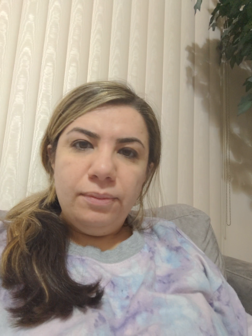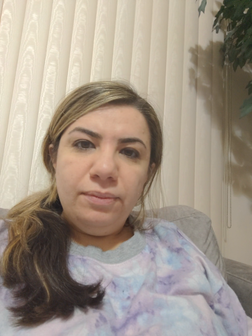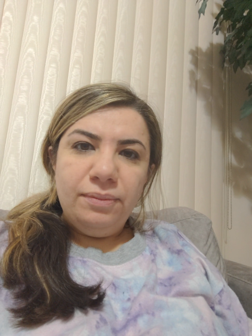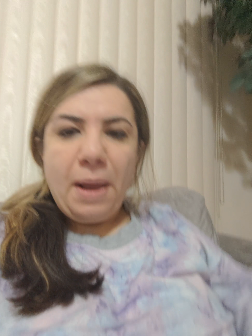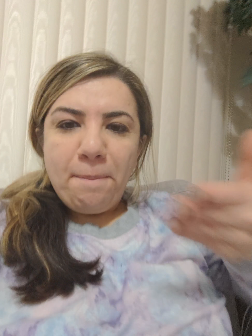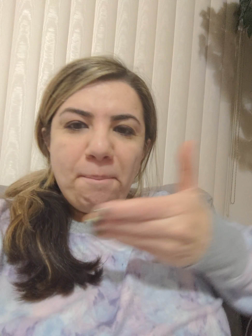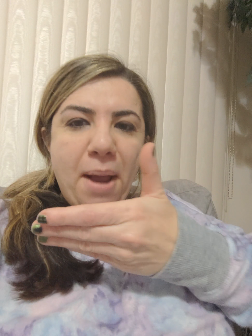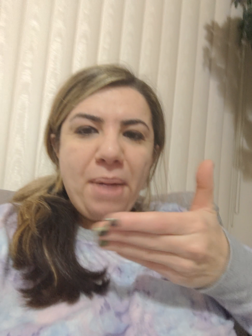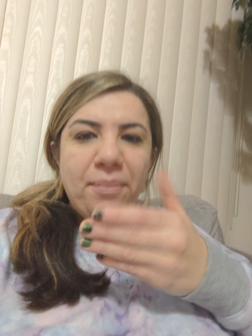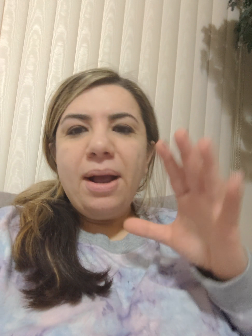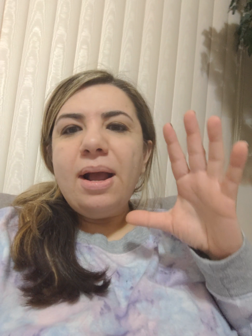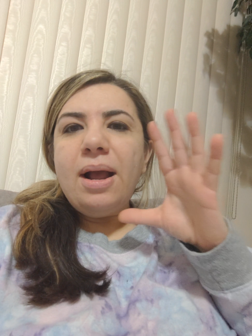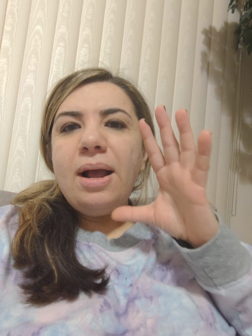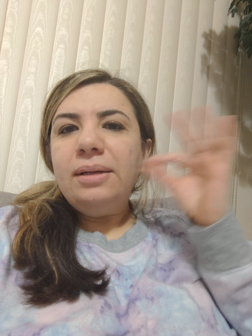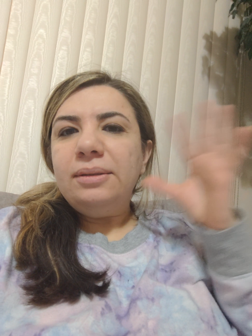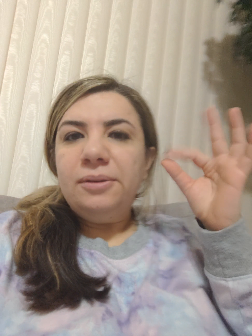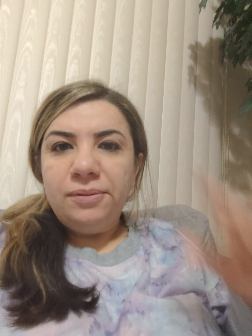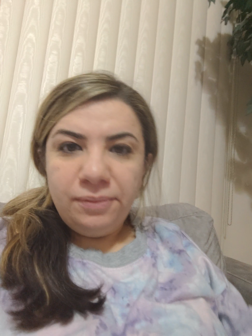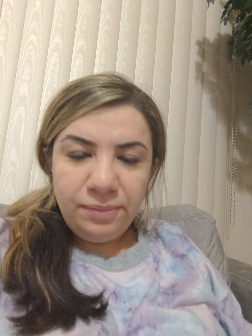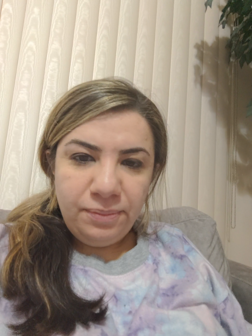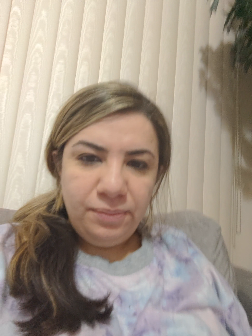kitty